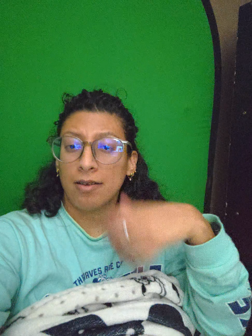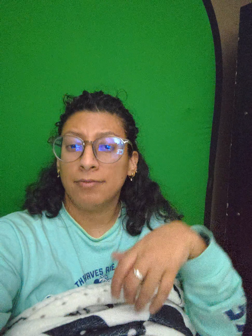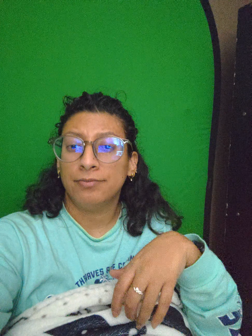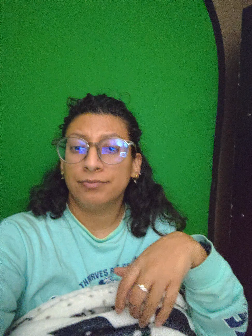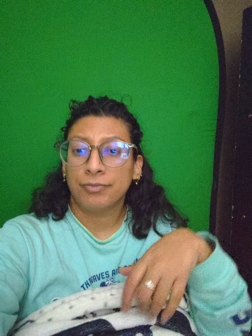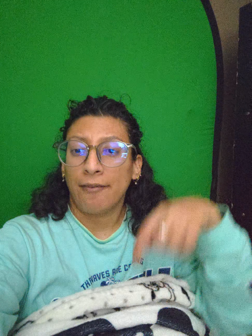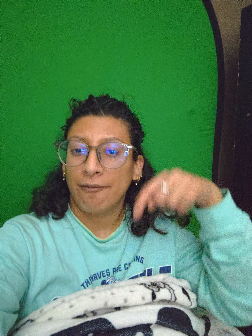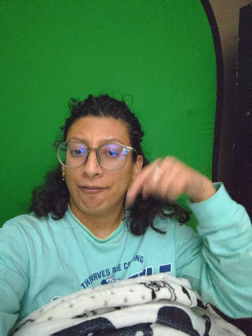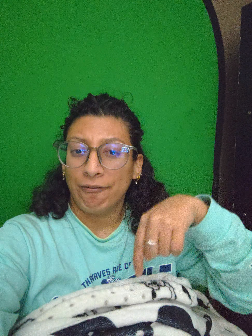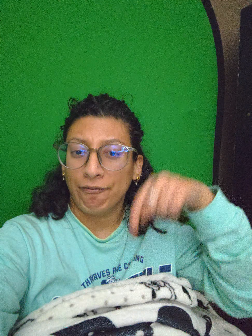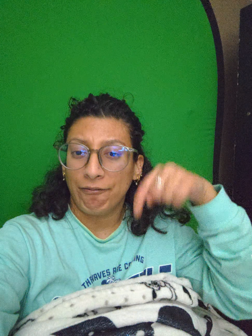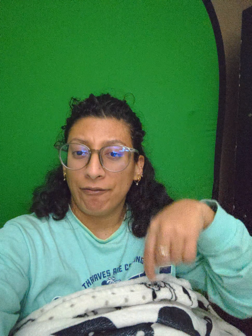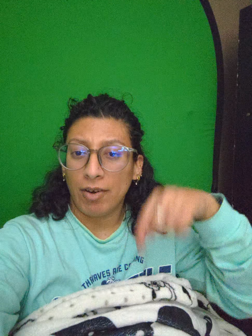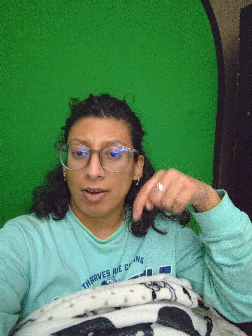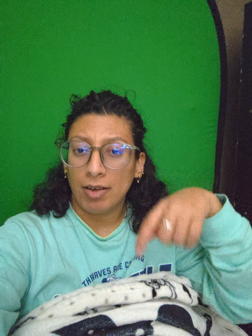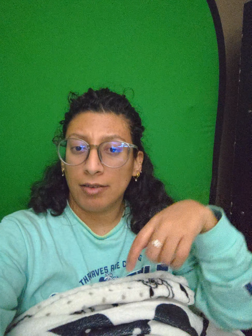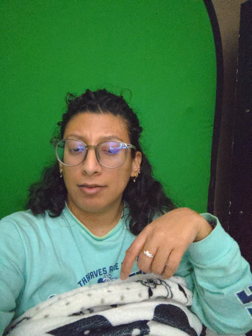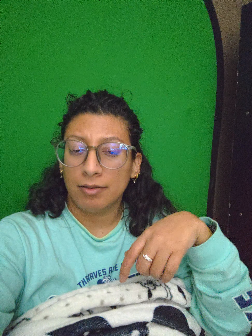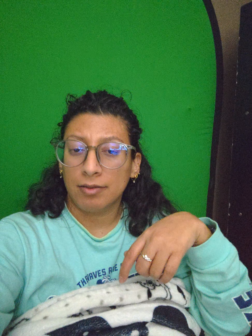feet